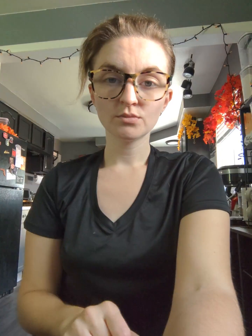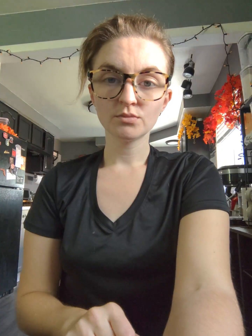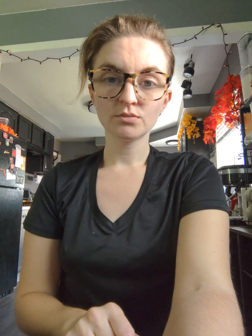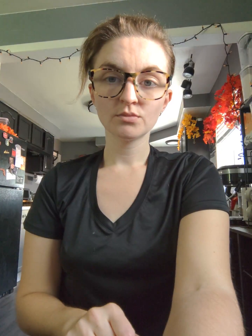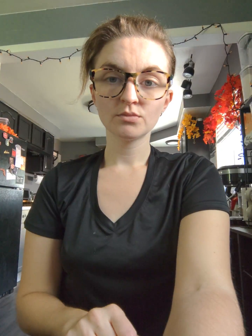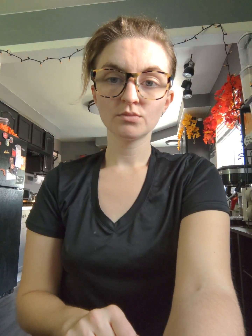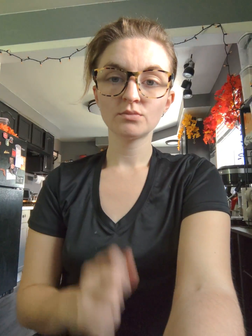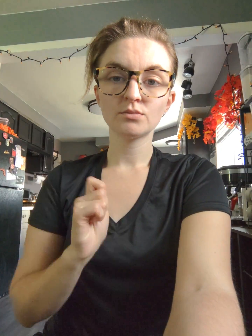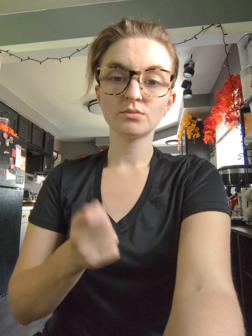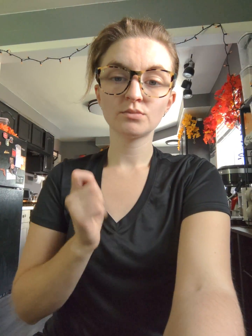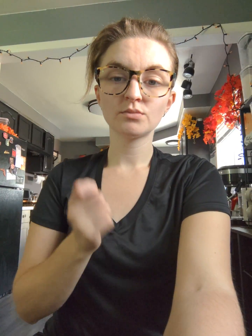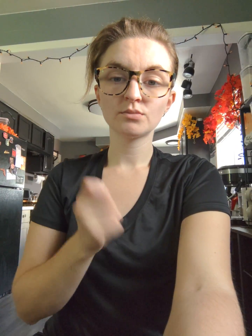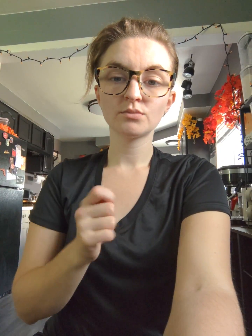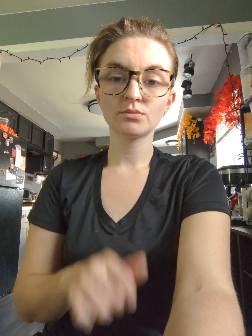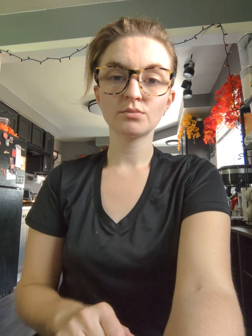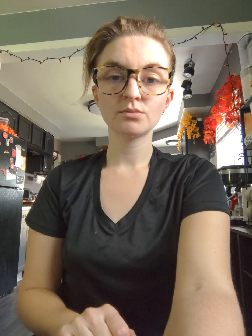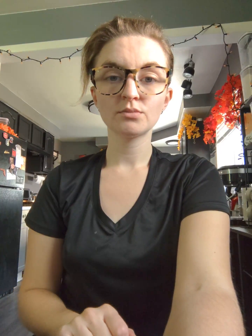cart